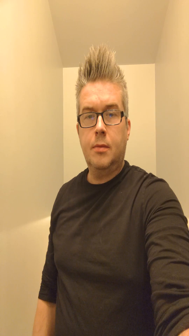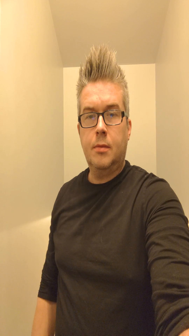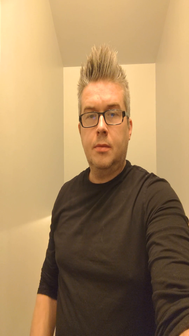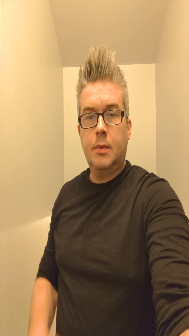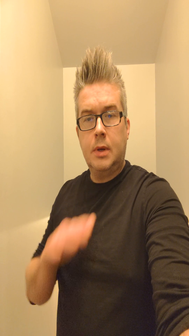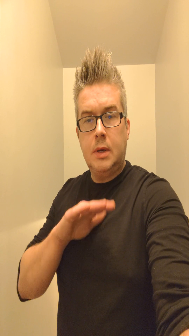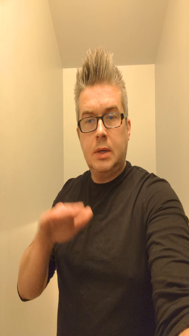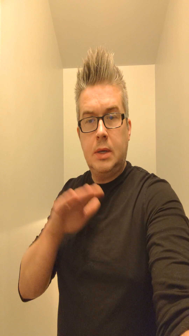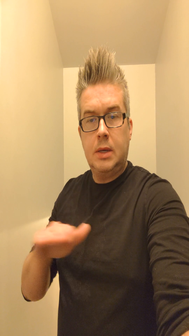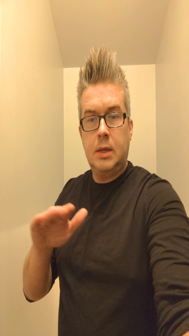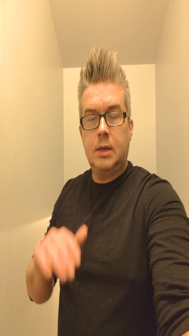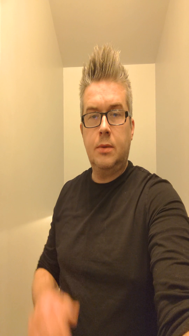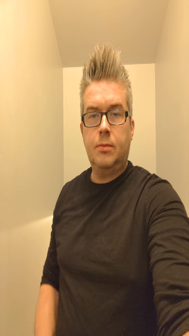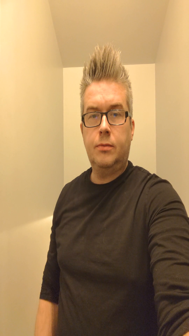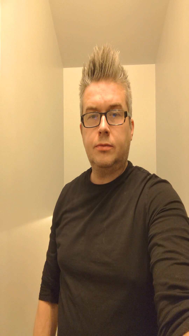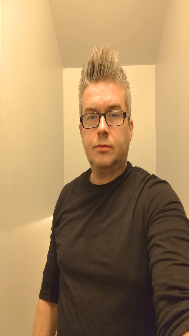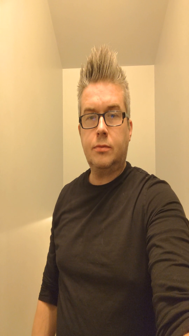clean